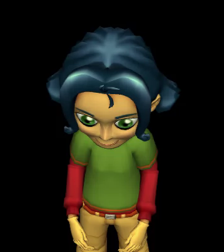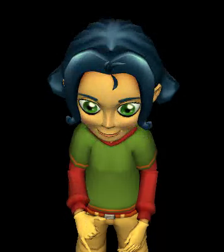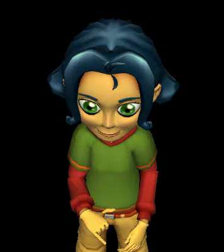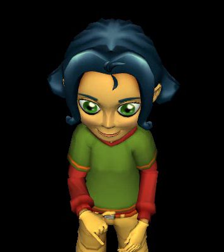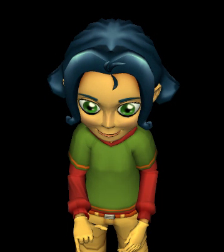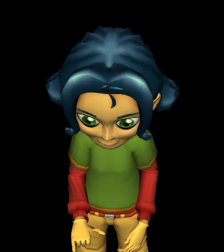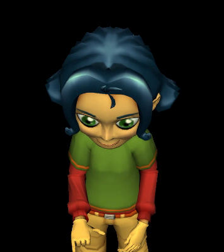أبدا